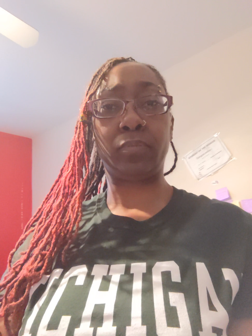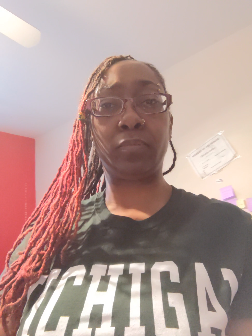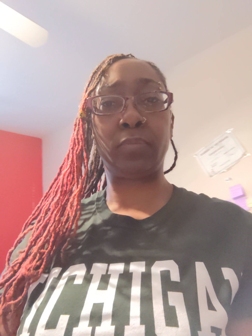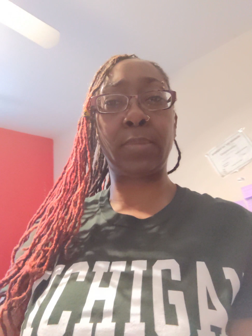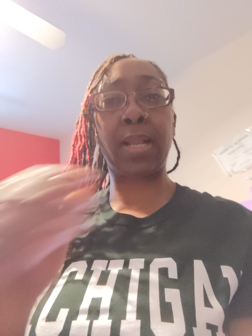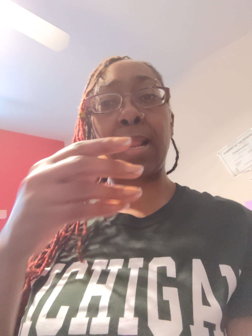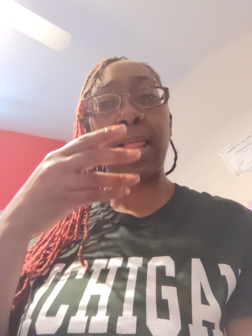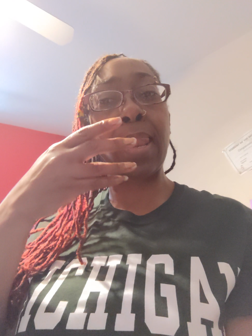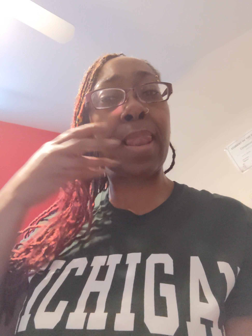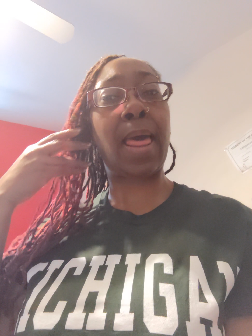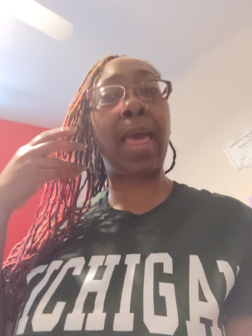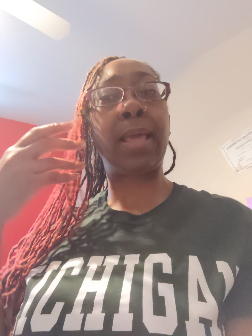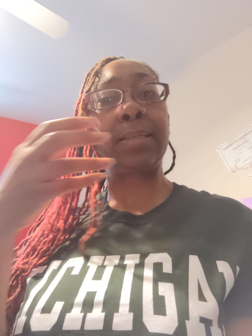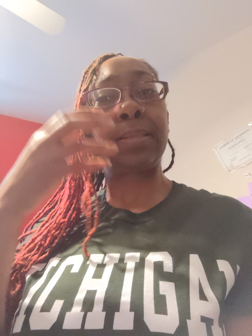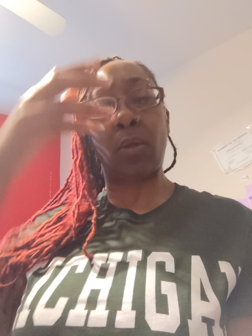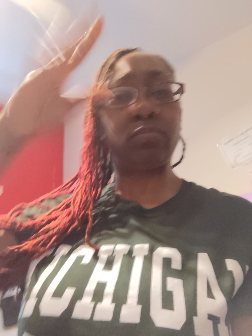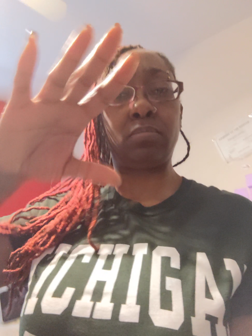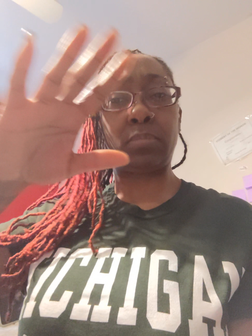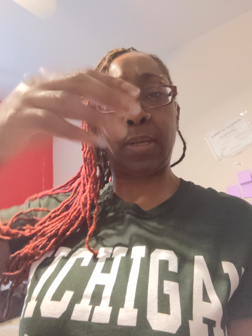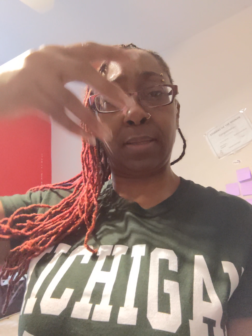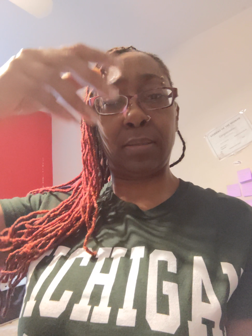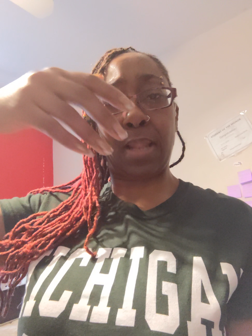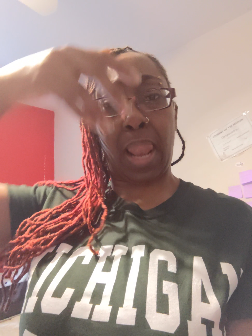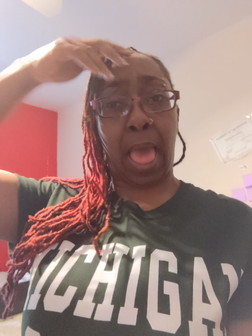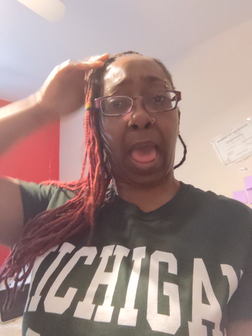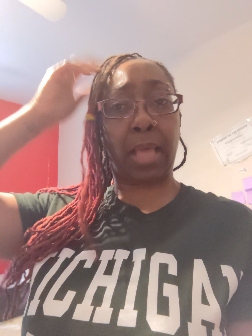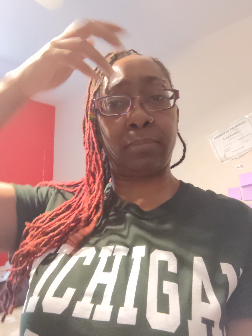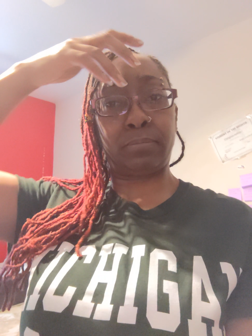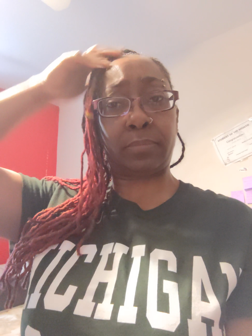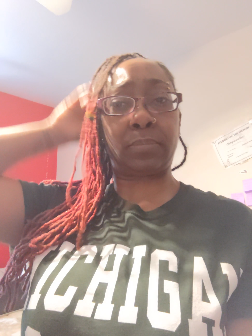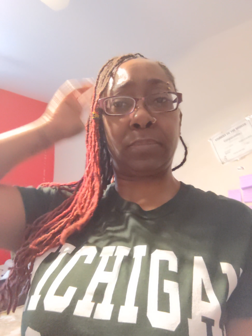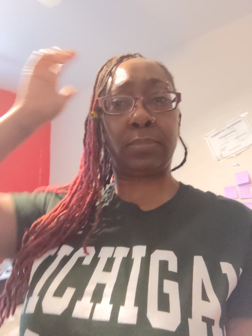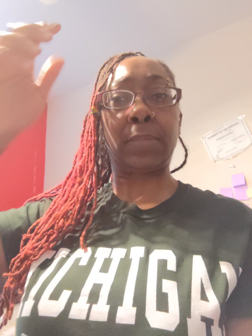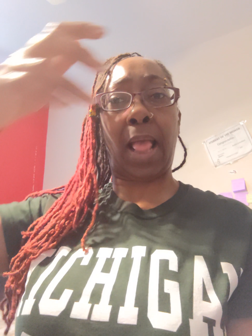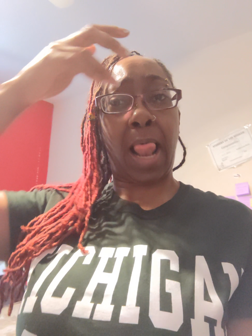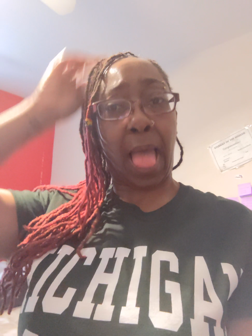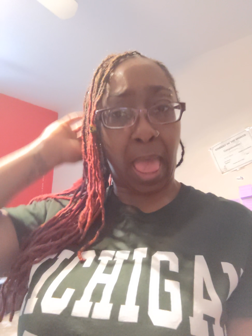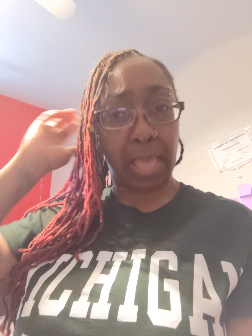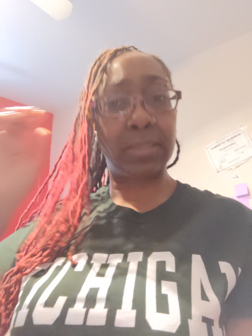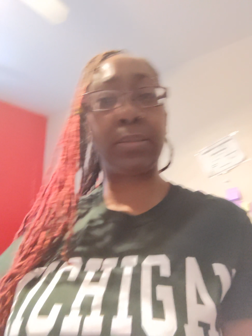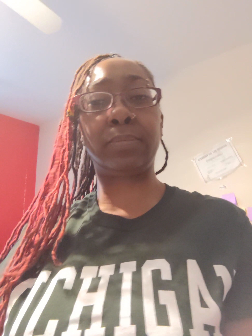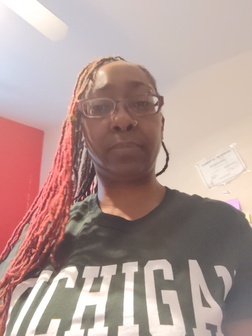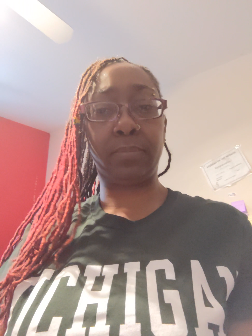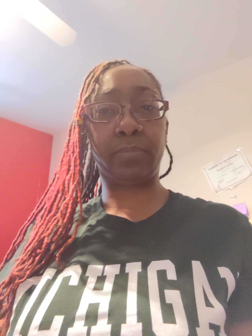lion